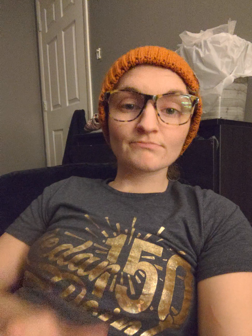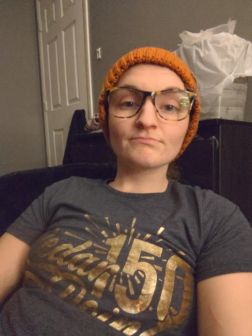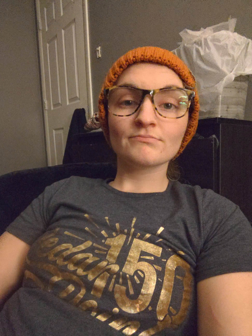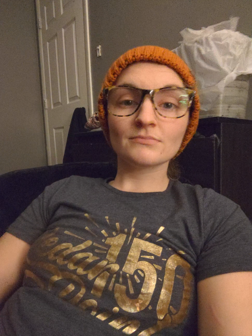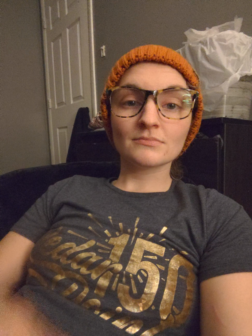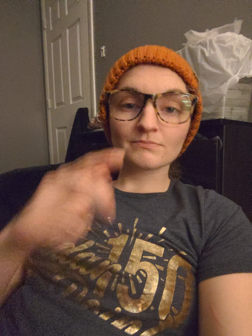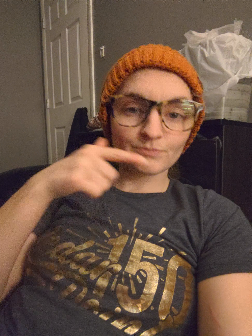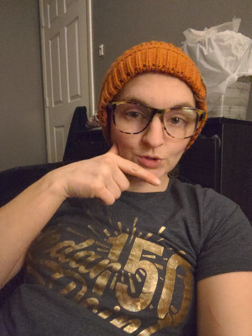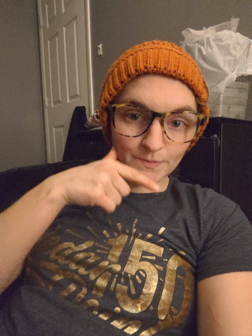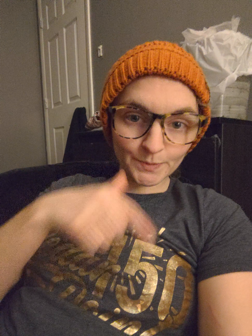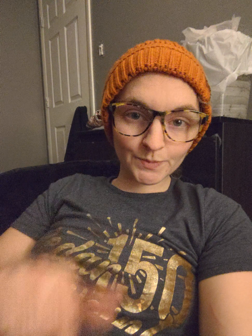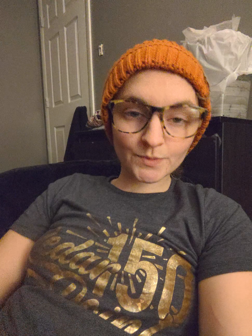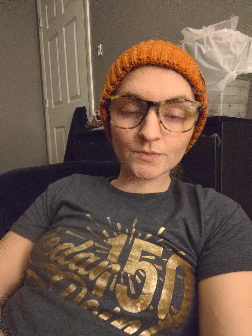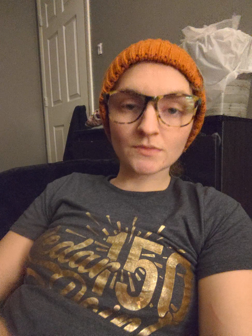radio